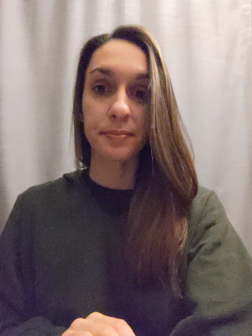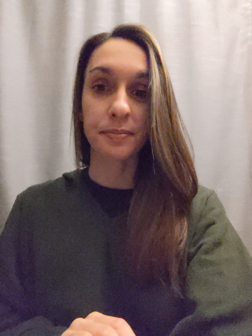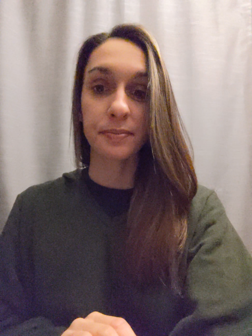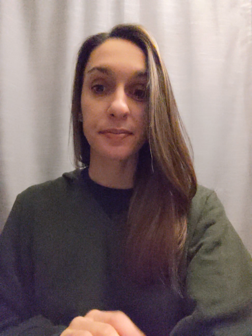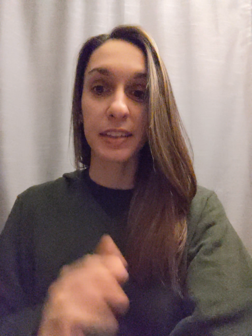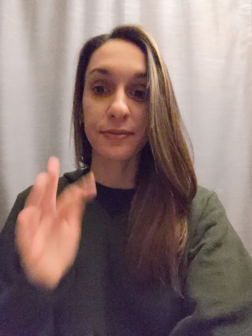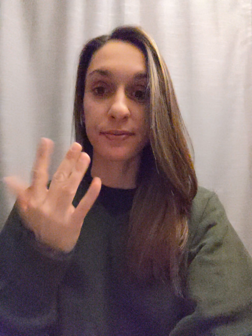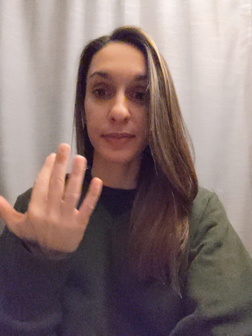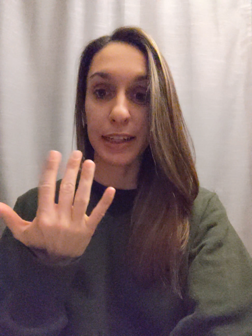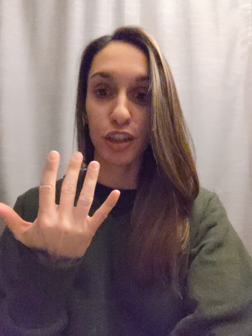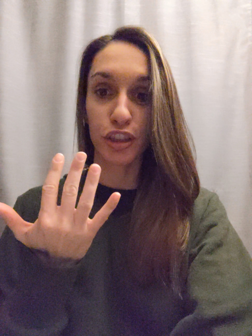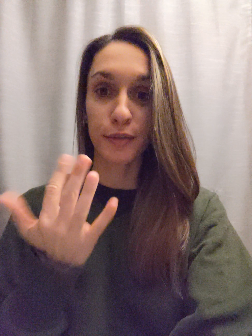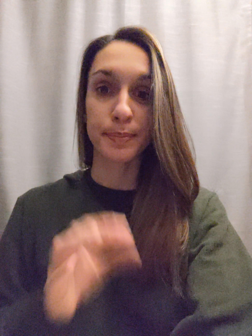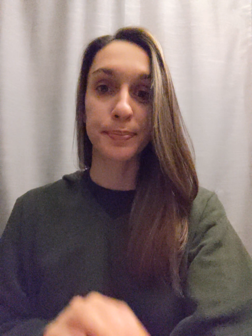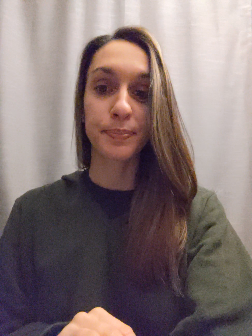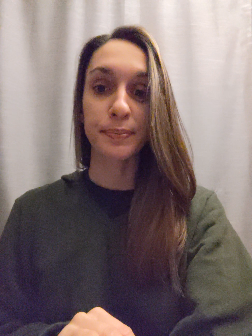finger